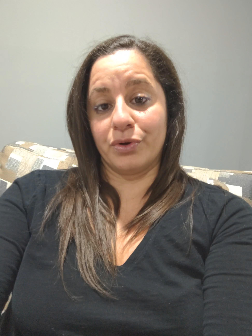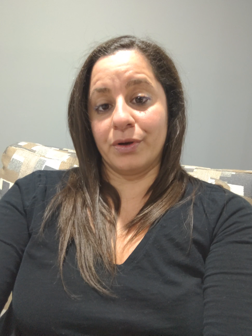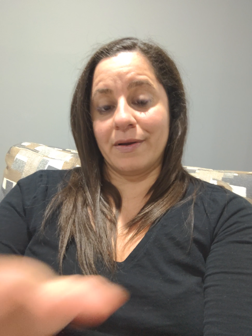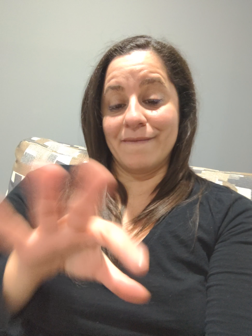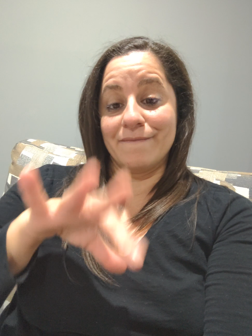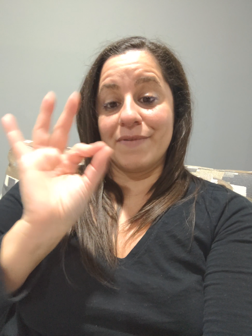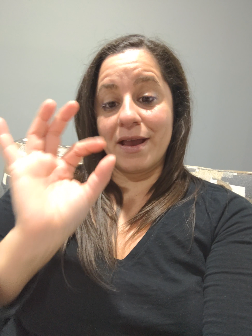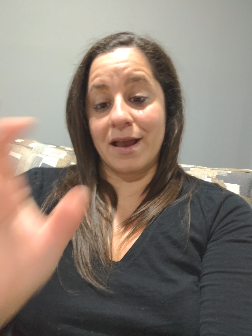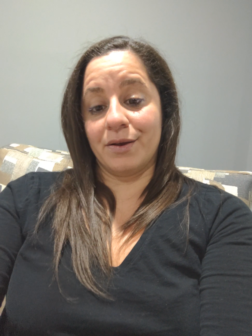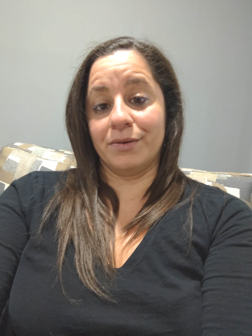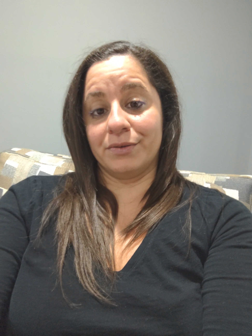find